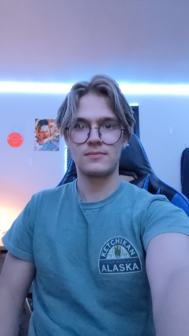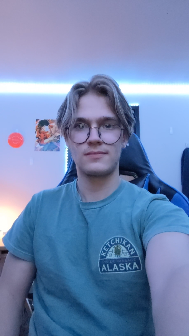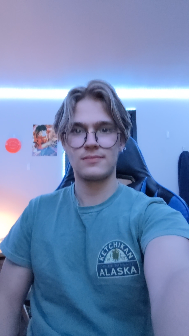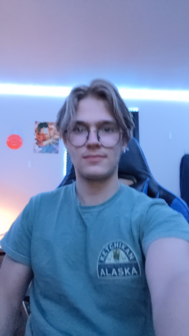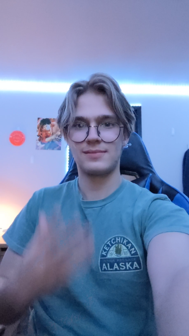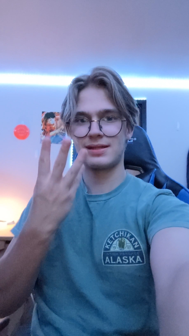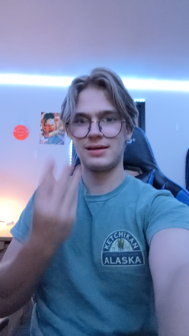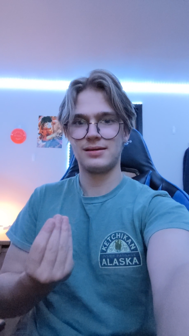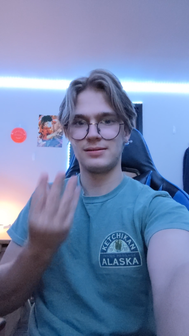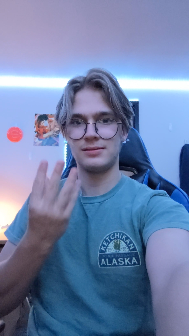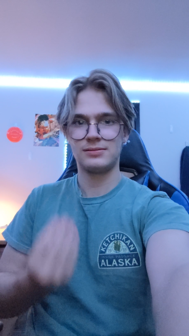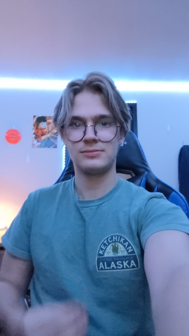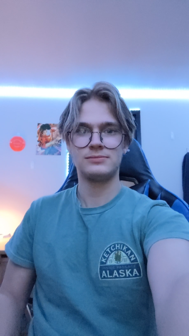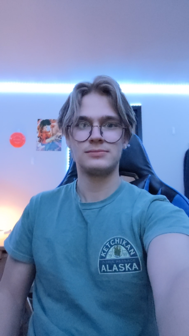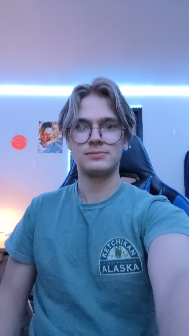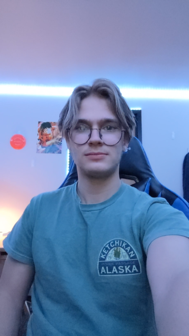gentle